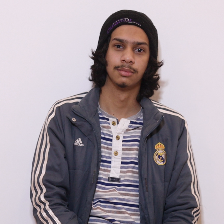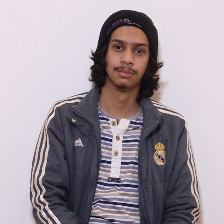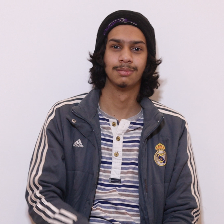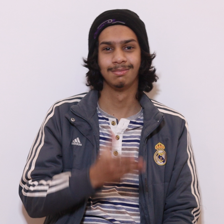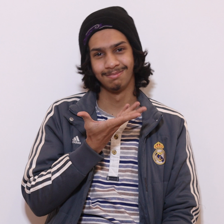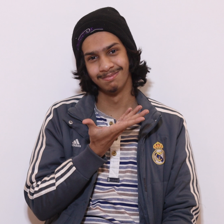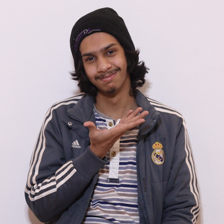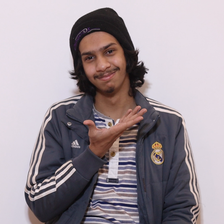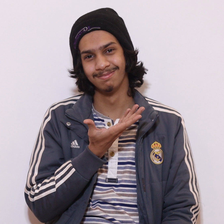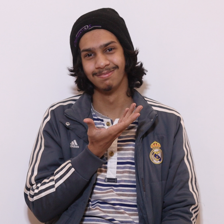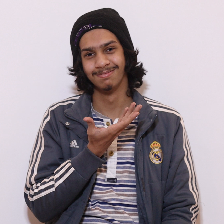glad